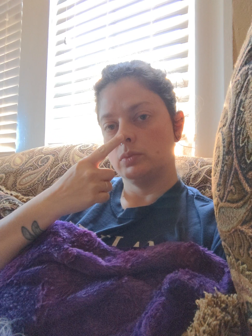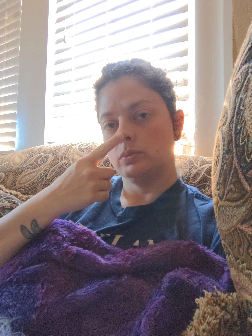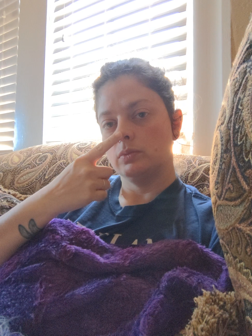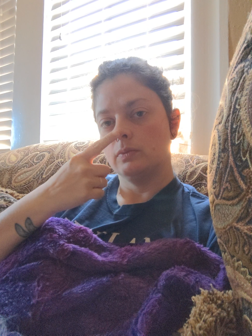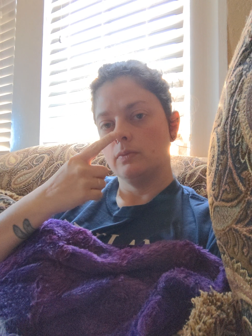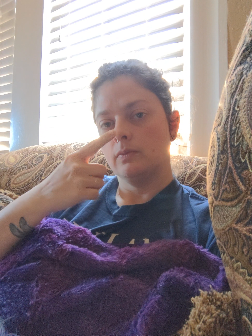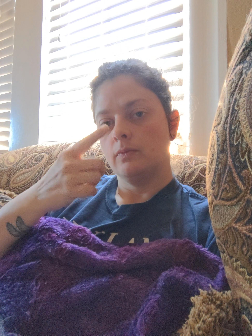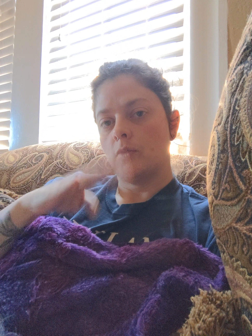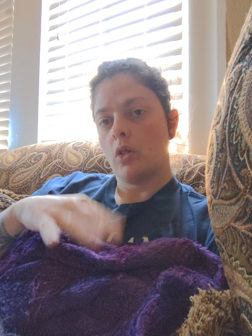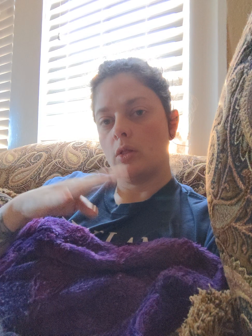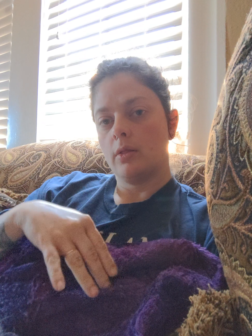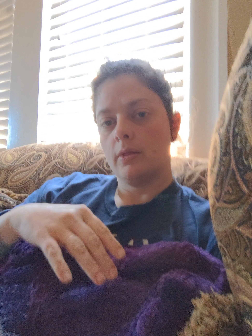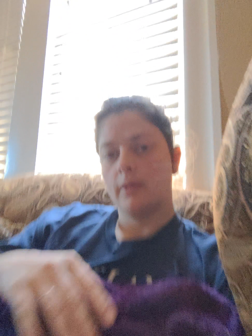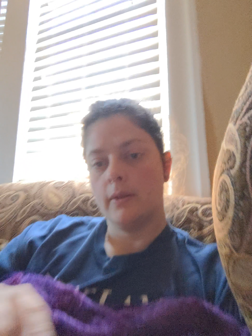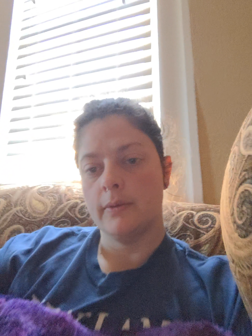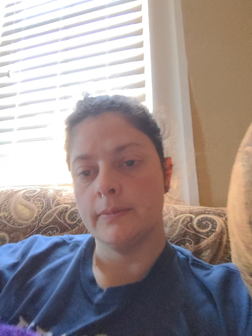fall